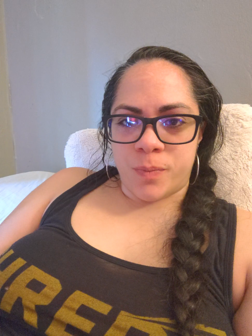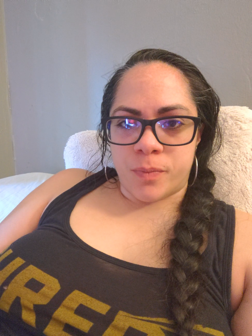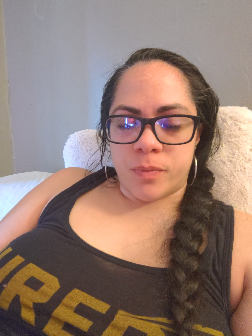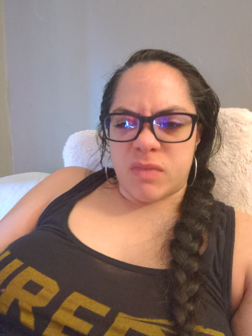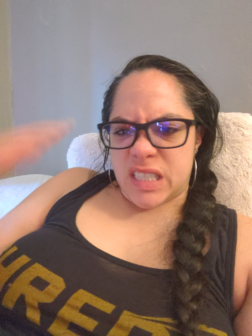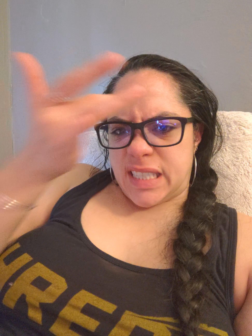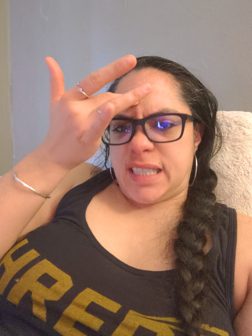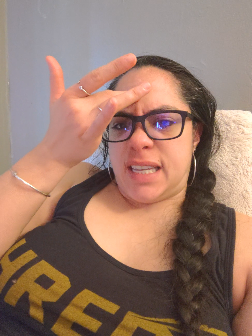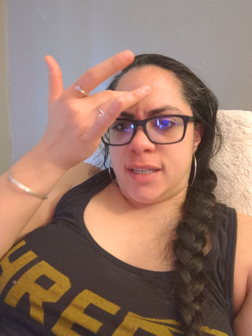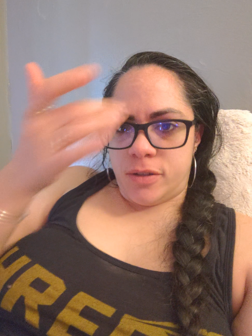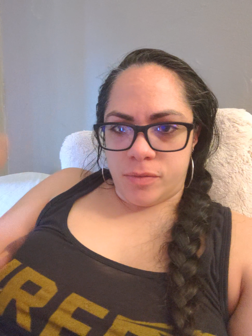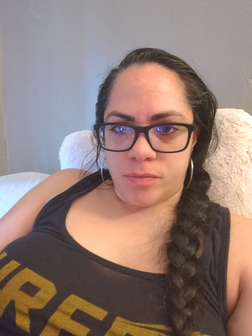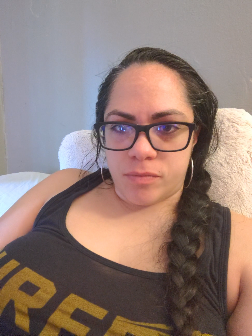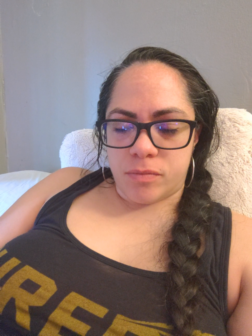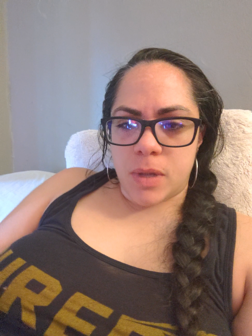sick